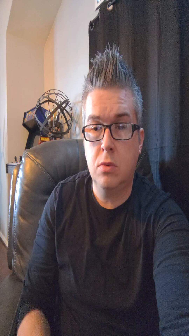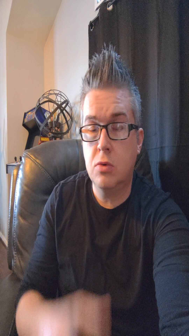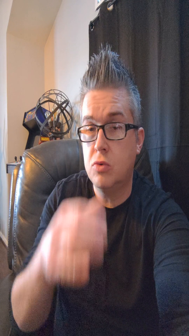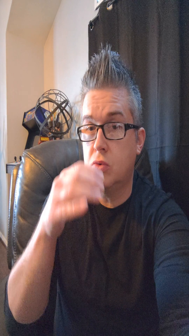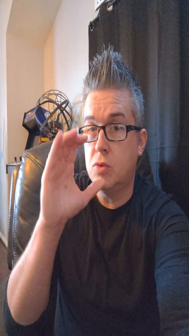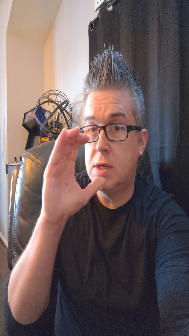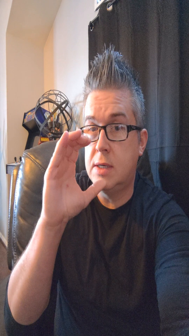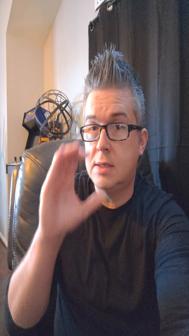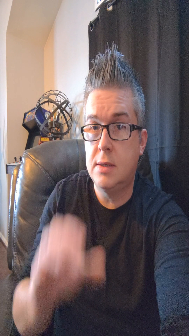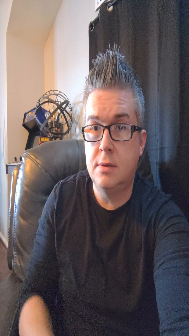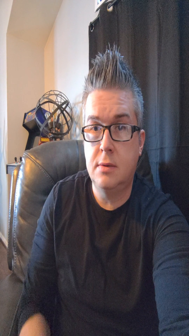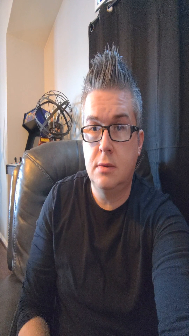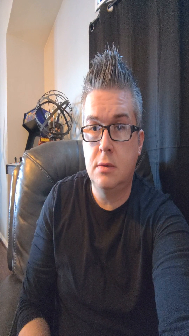drink